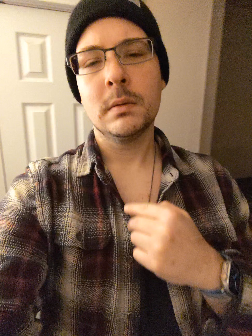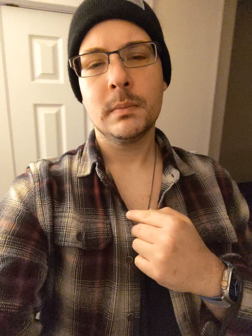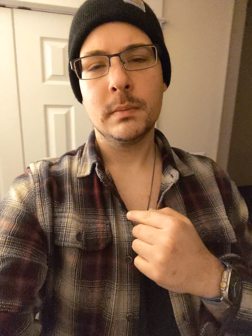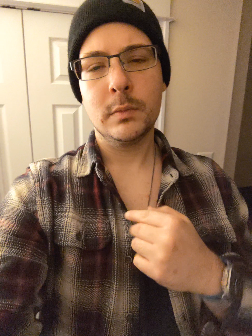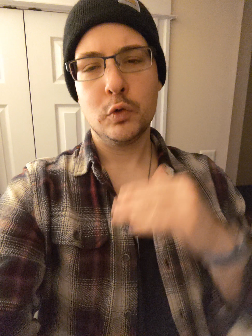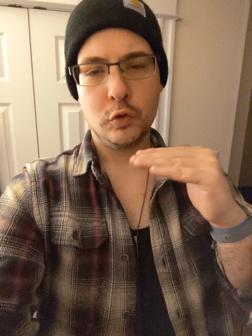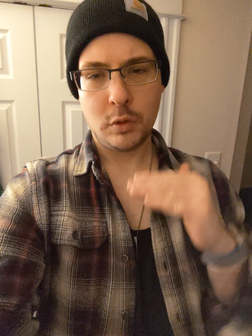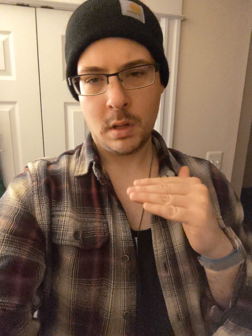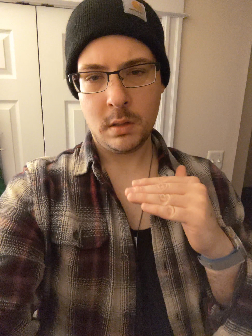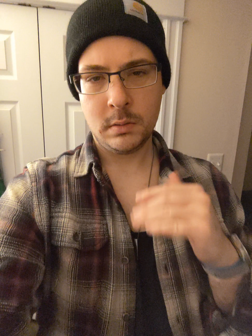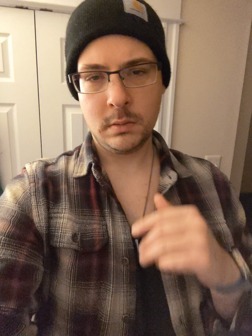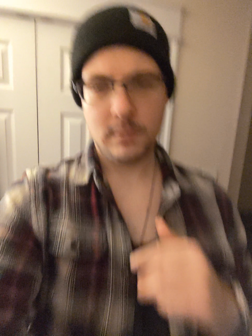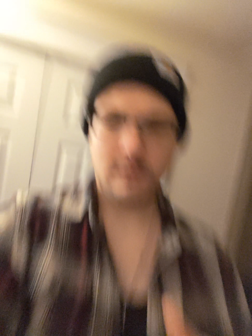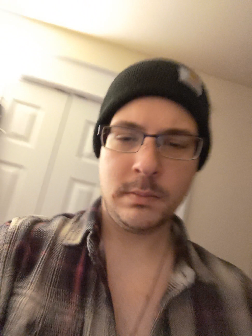child